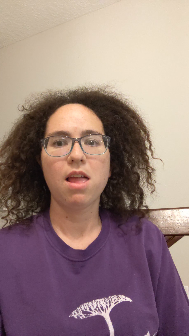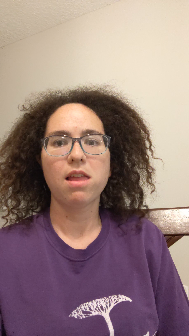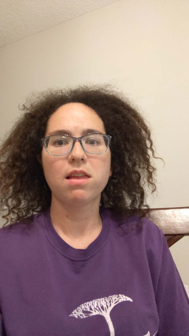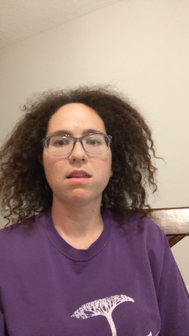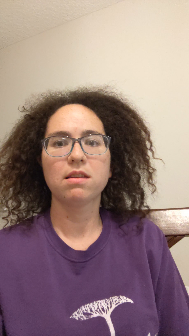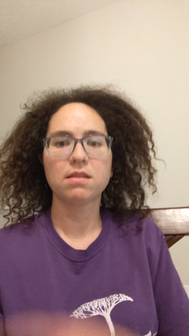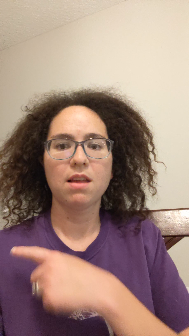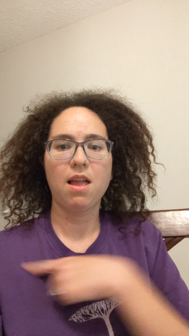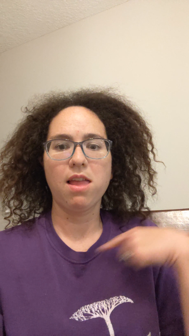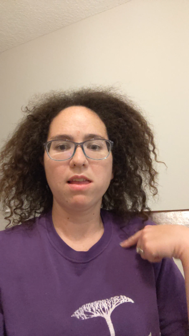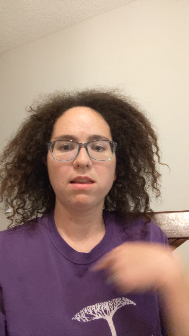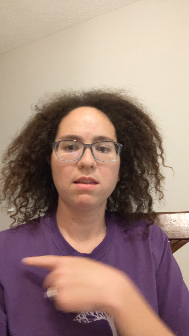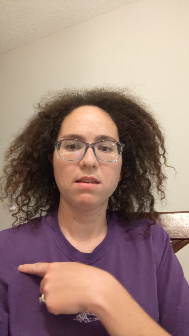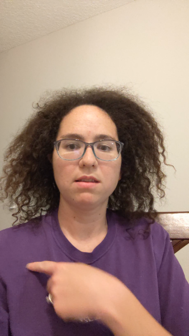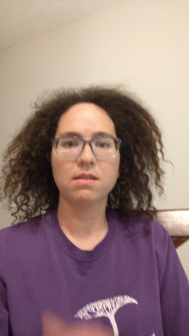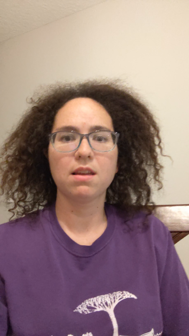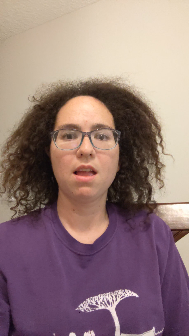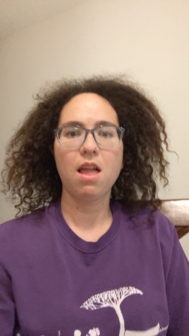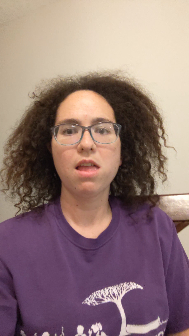bib